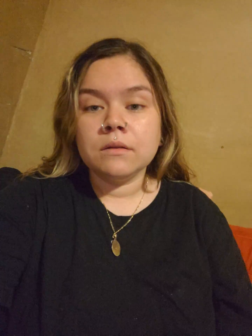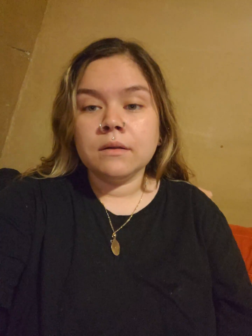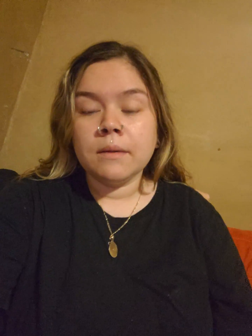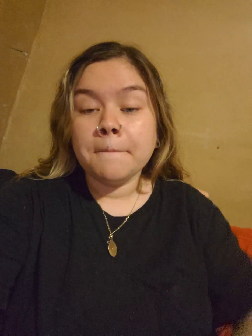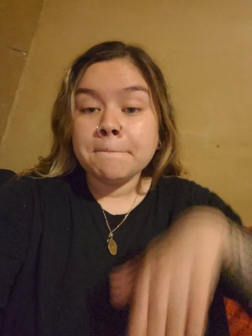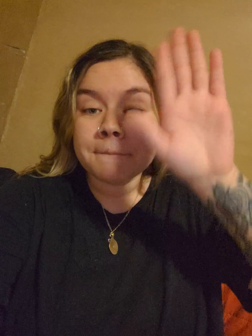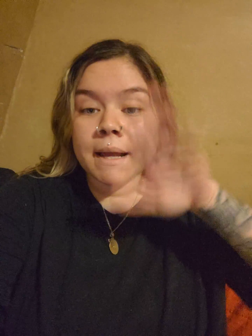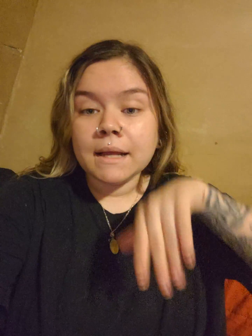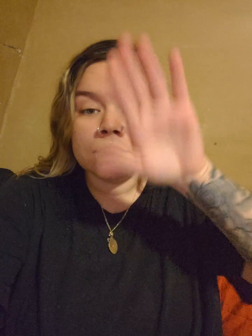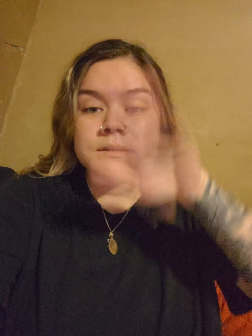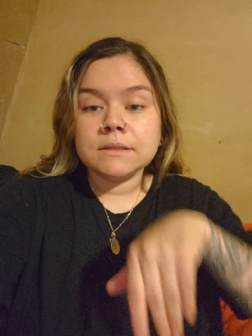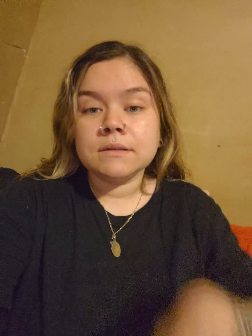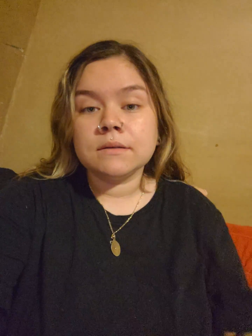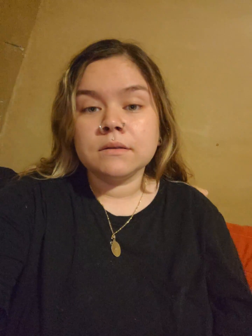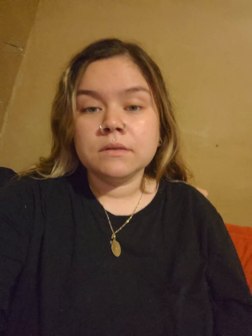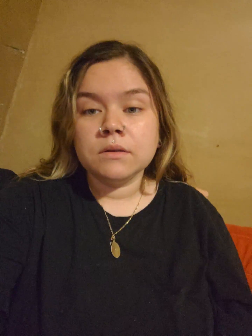paint